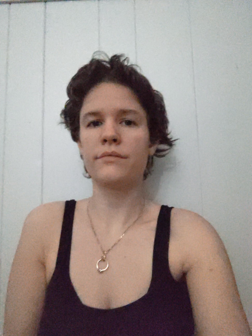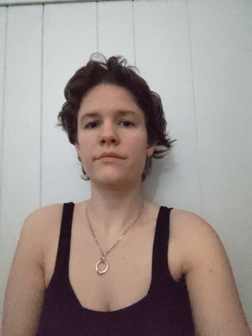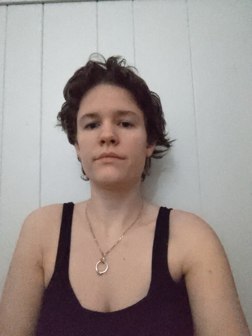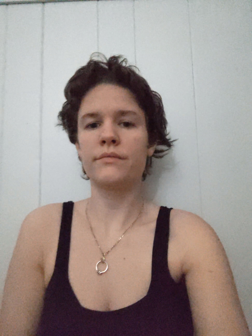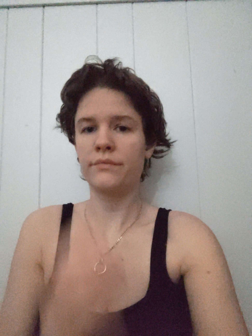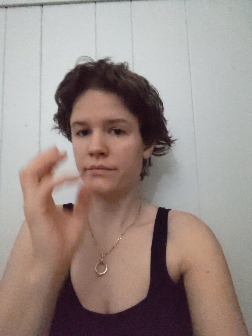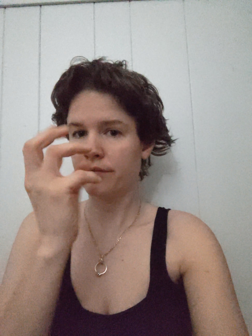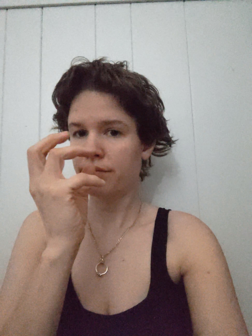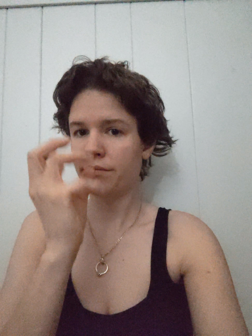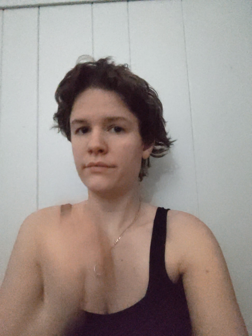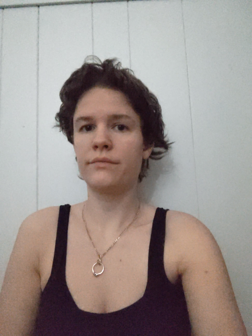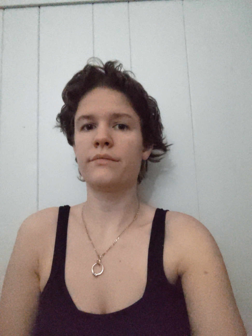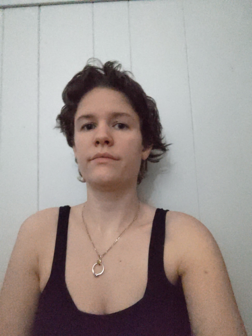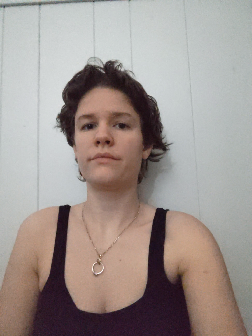clown